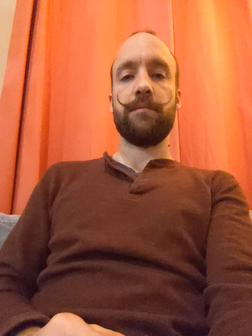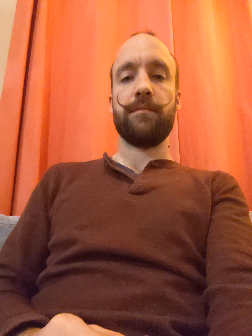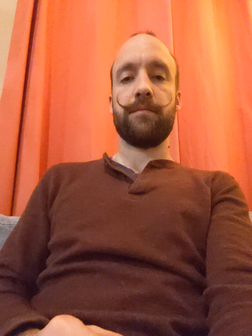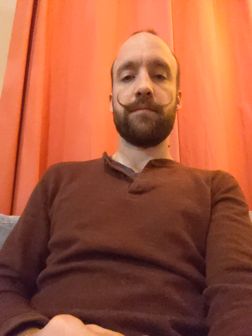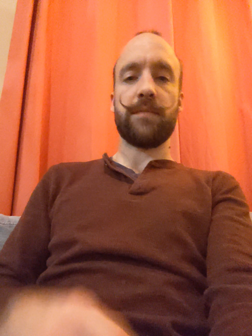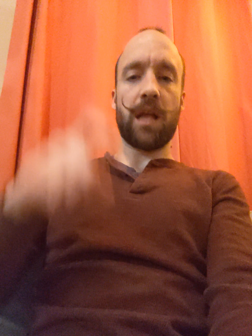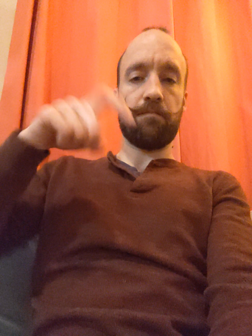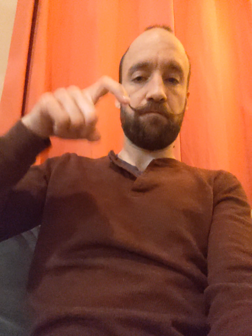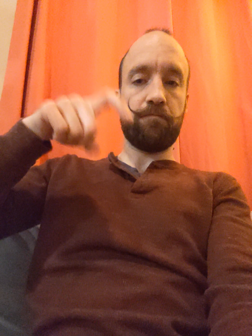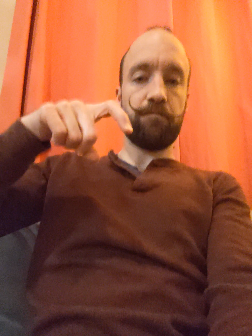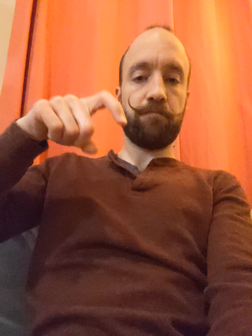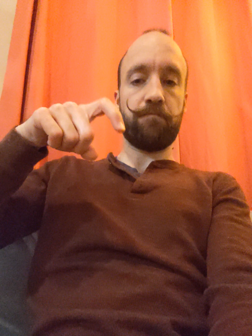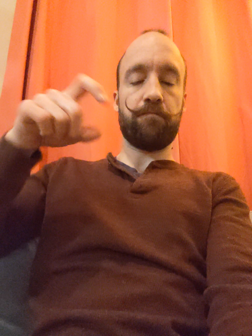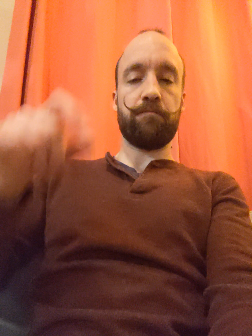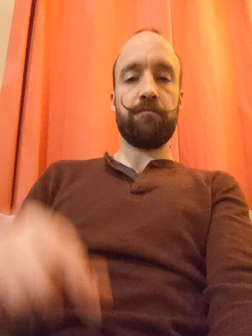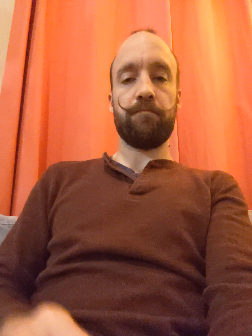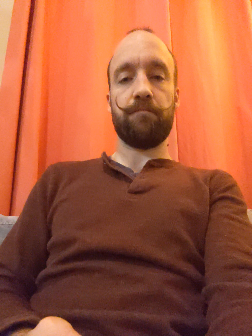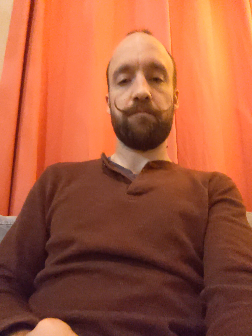time